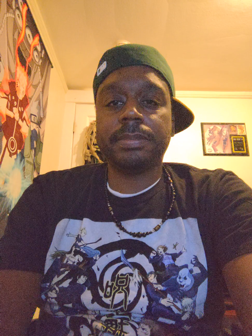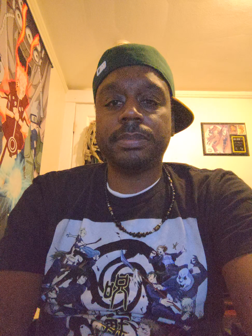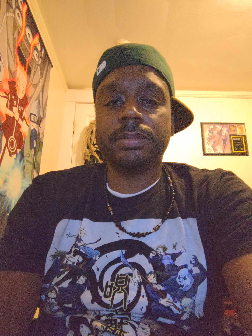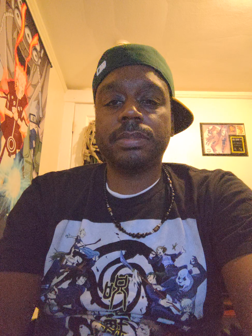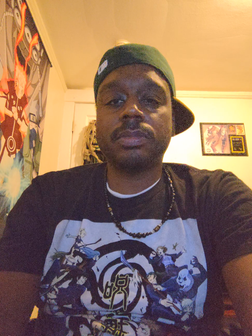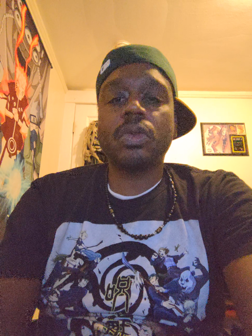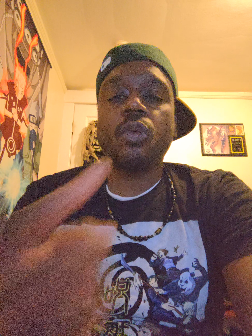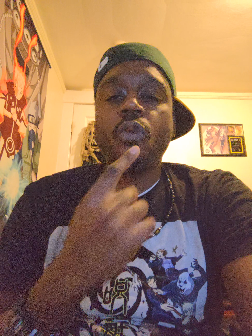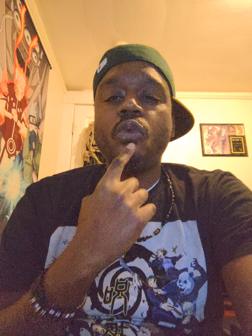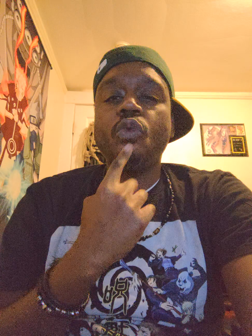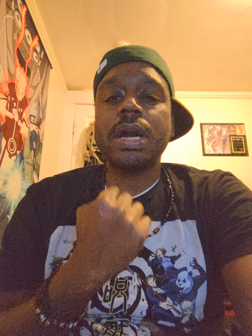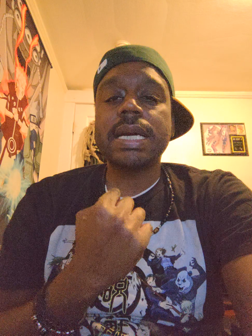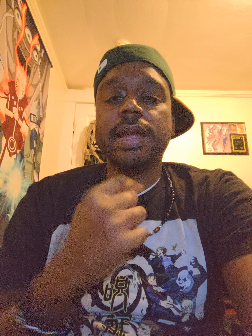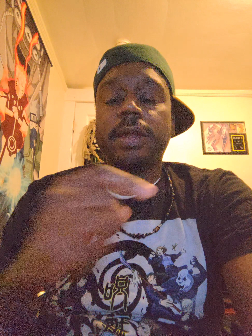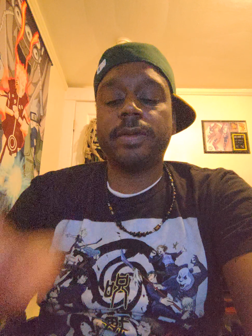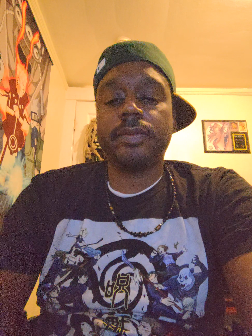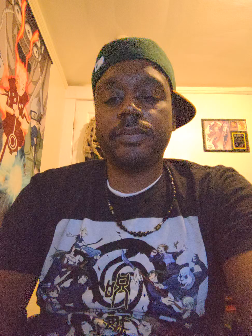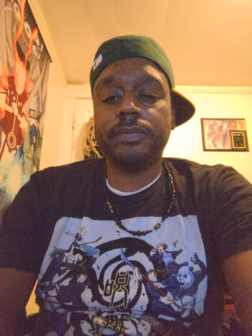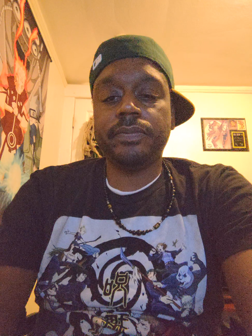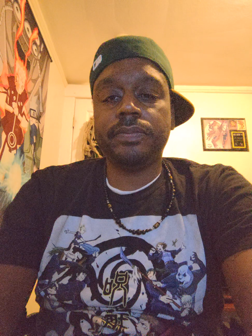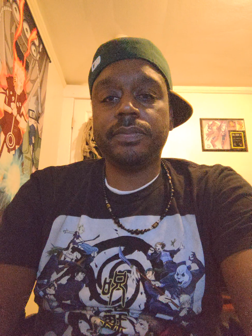red